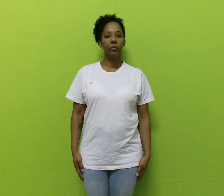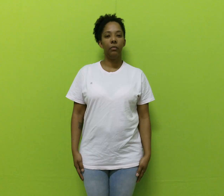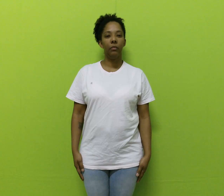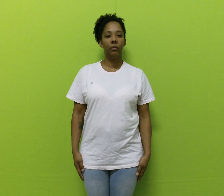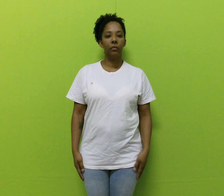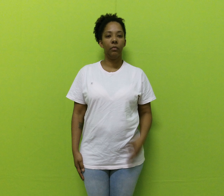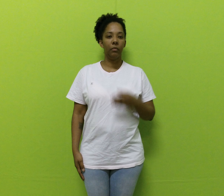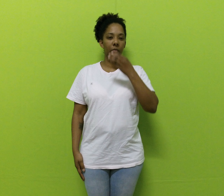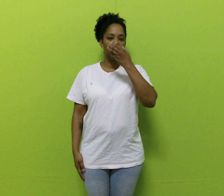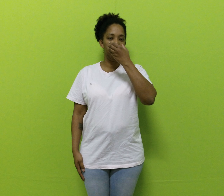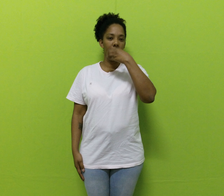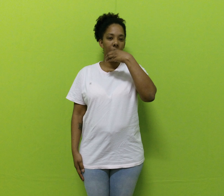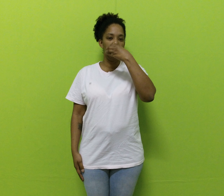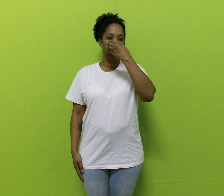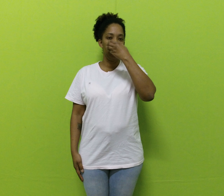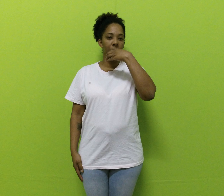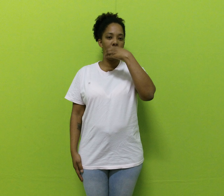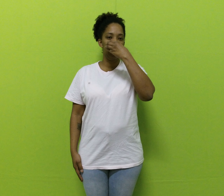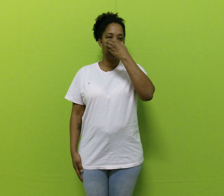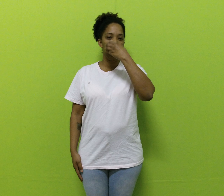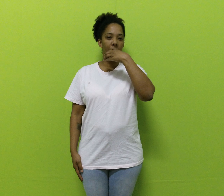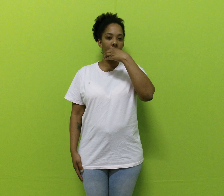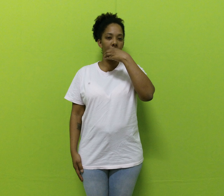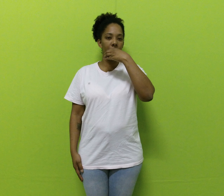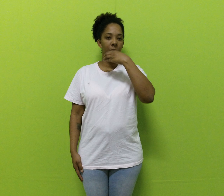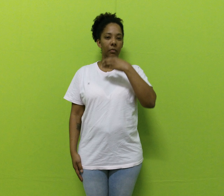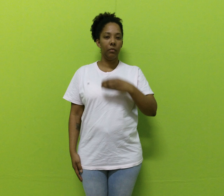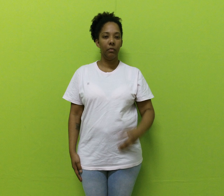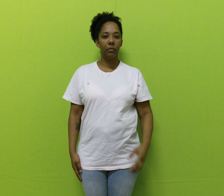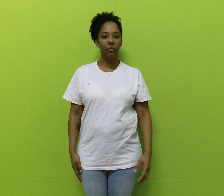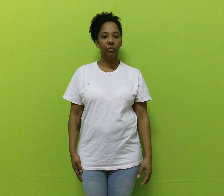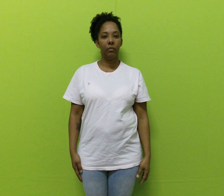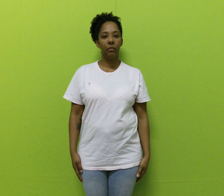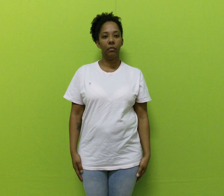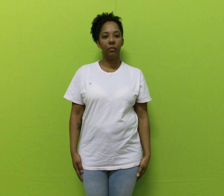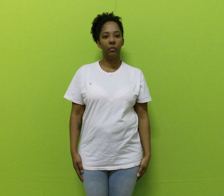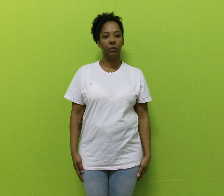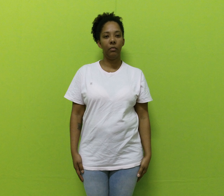maçã